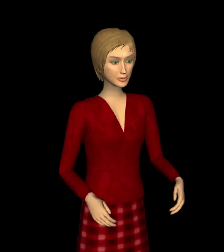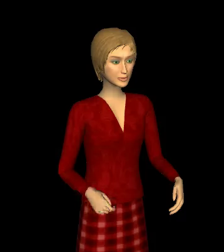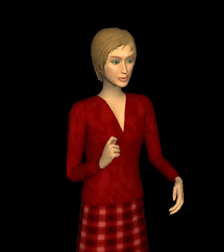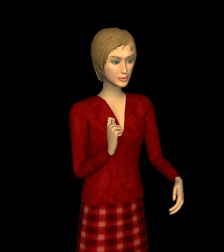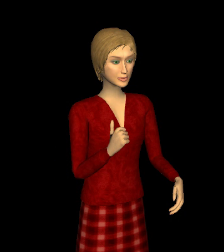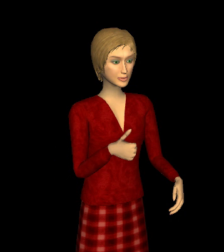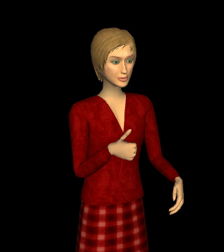تقريبا